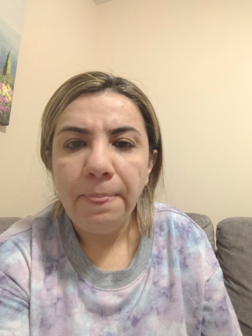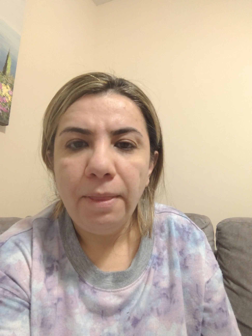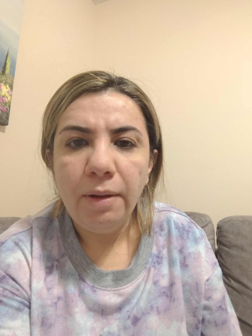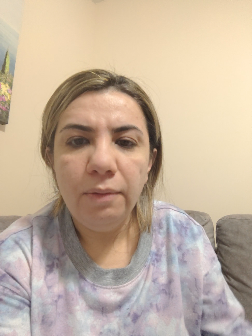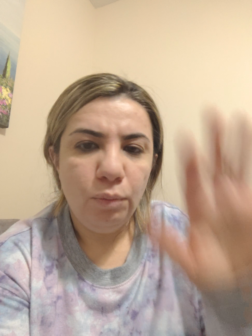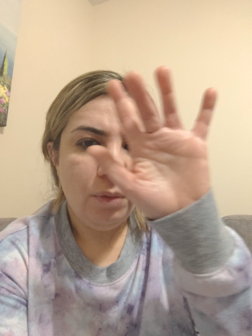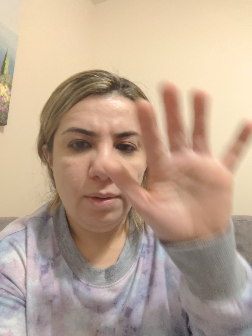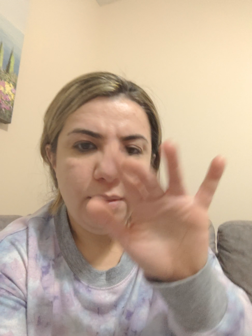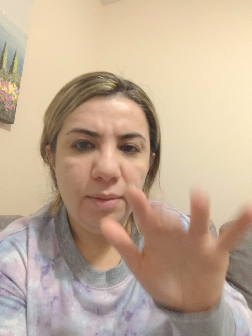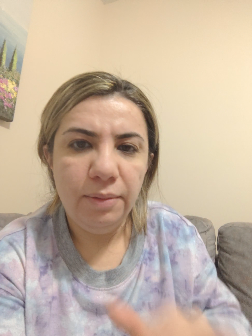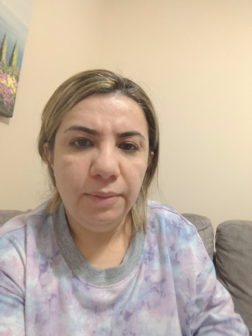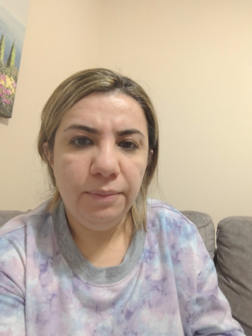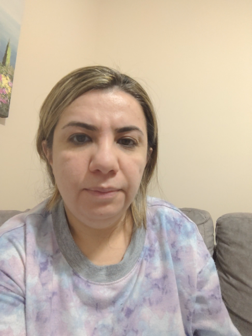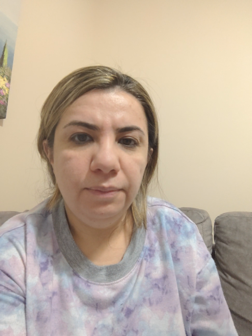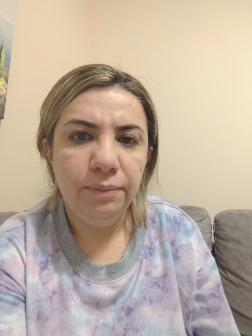snow